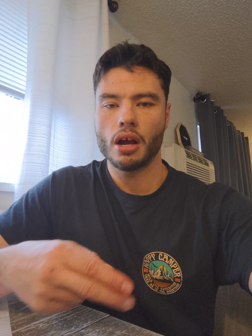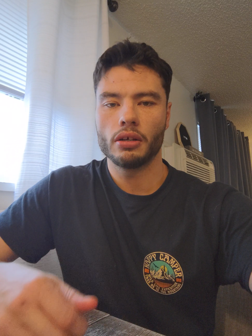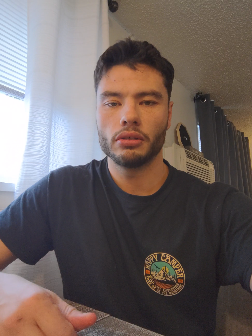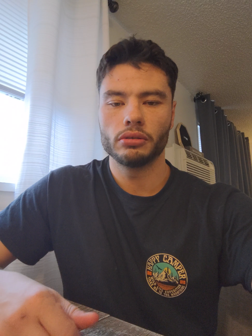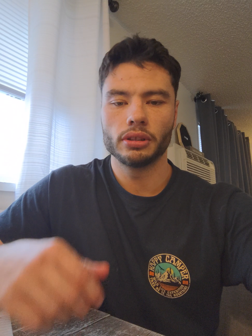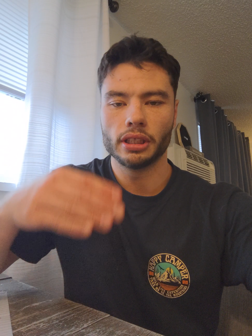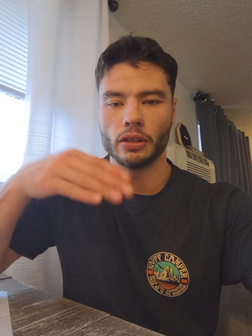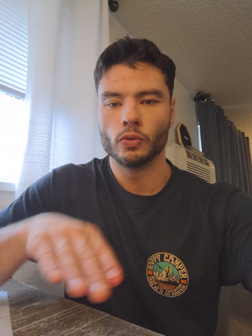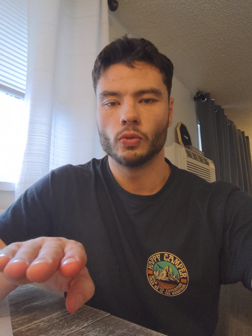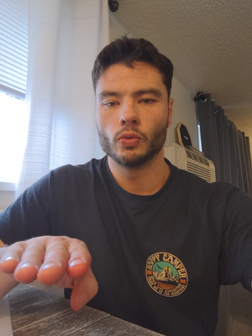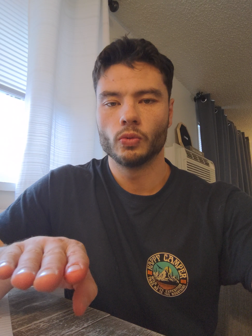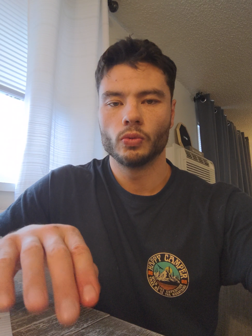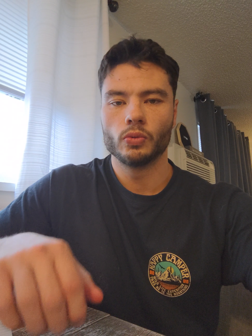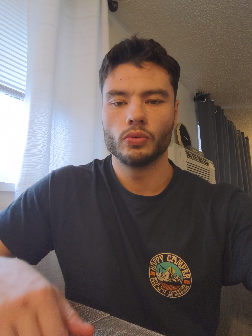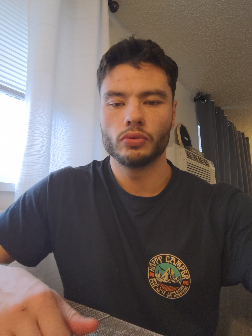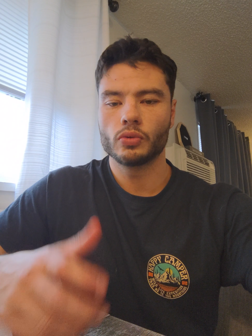into